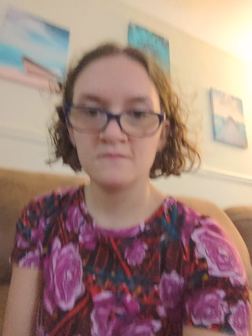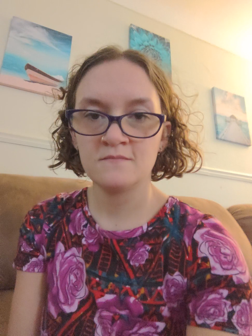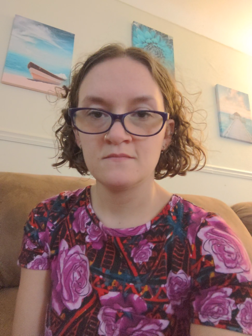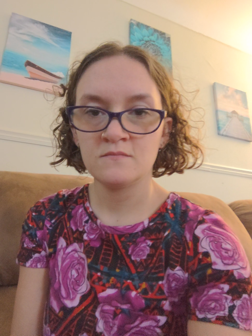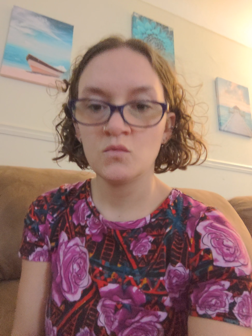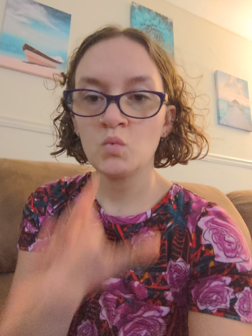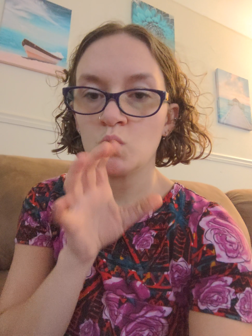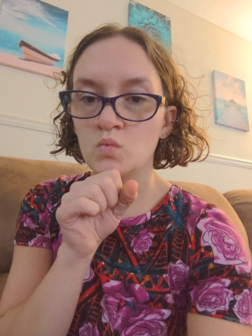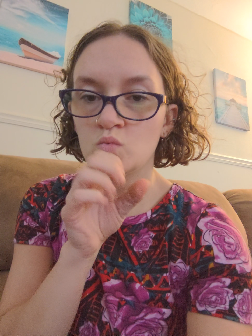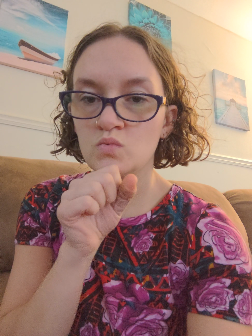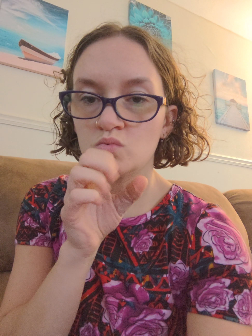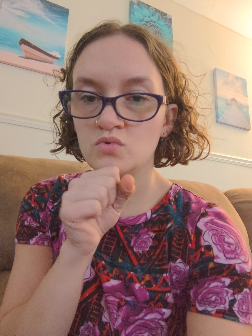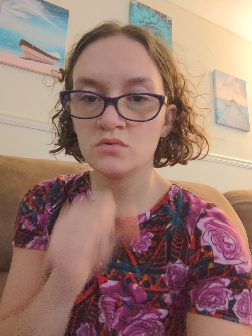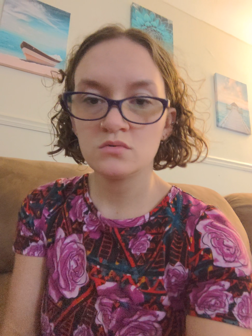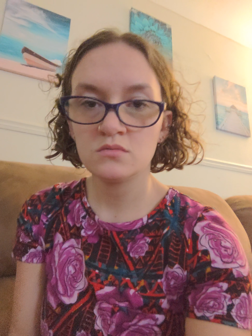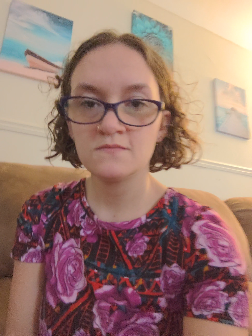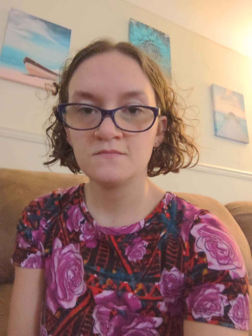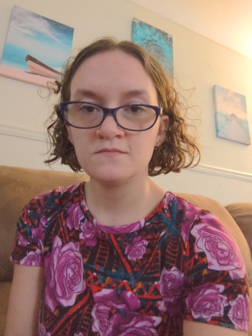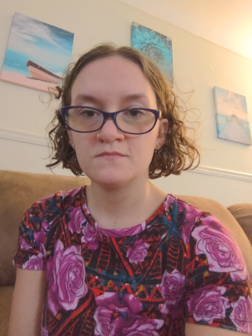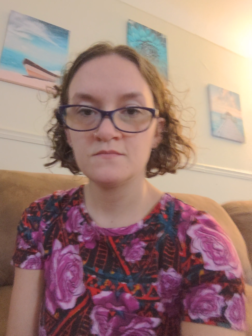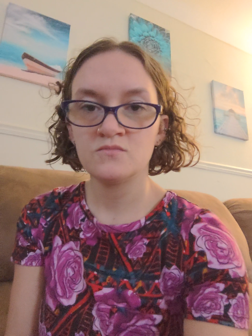orange